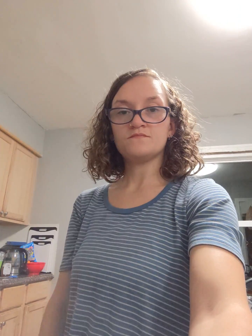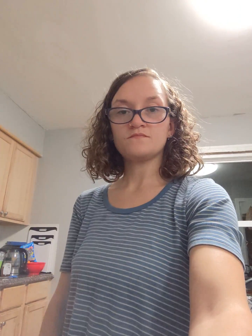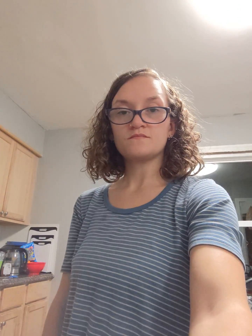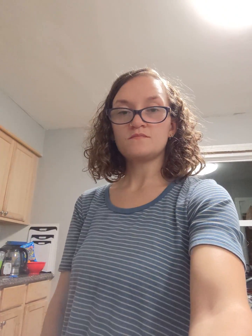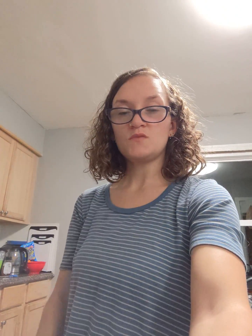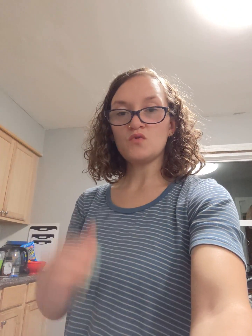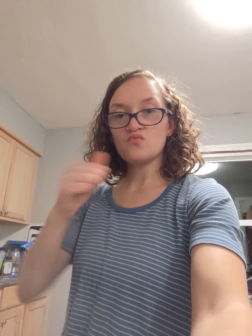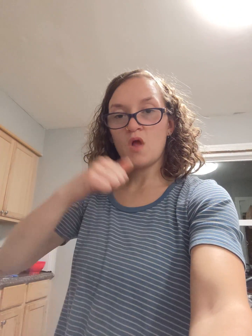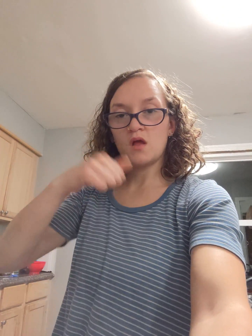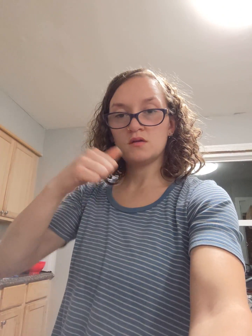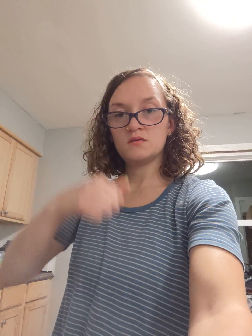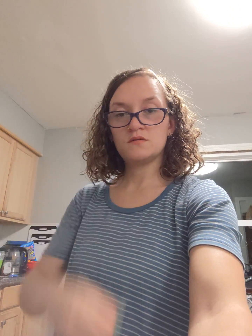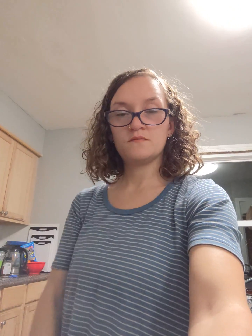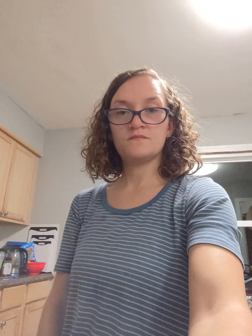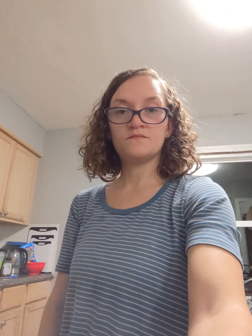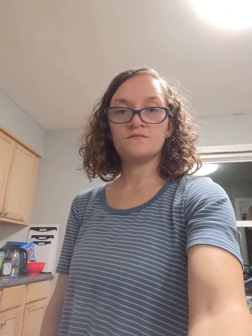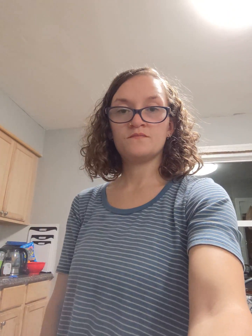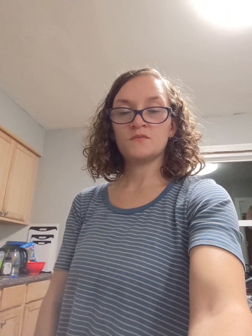rock